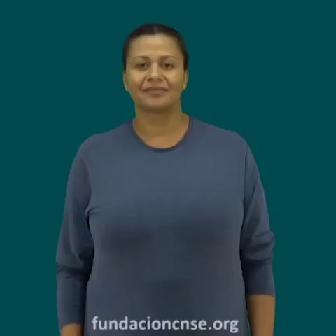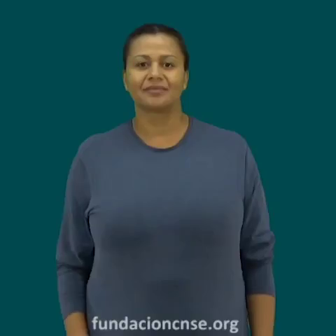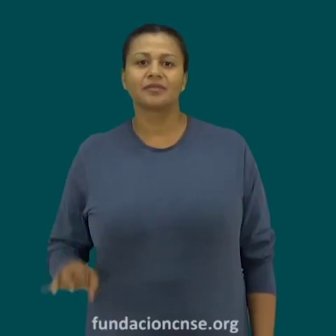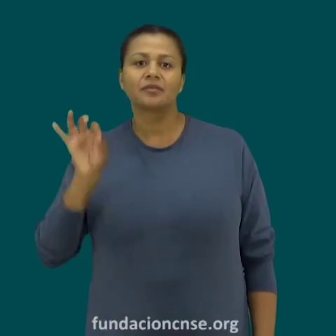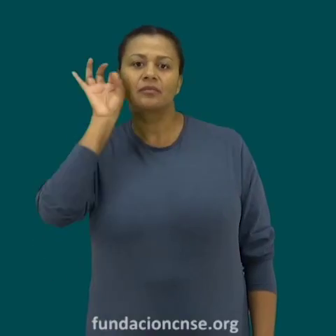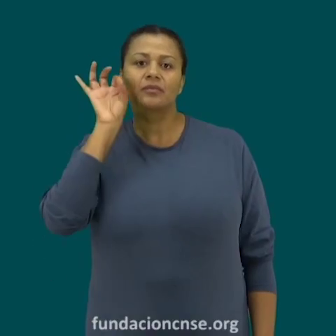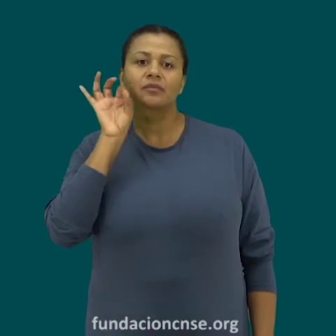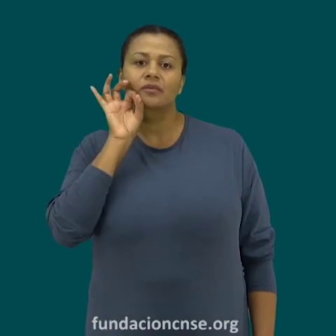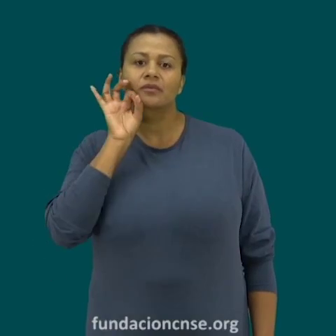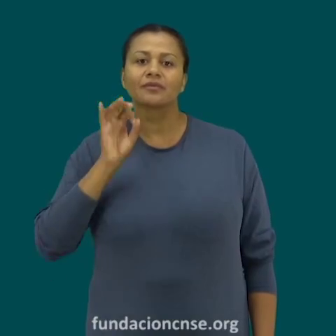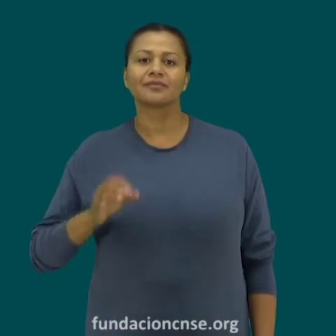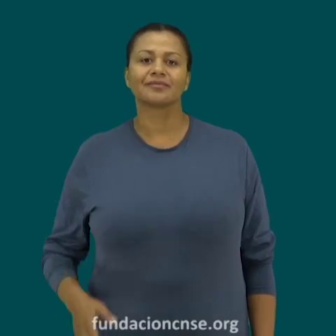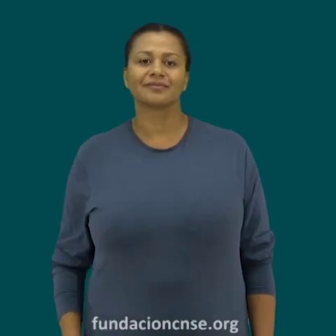sida